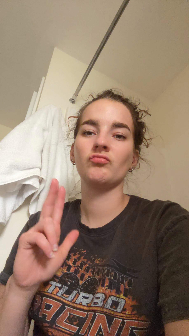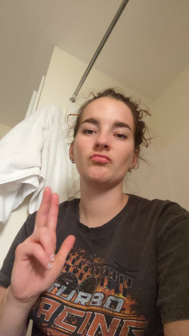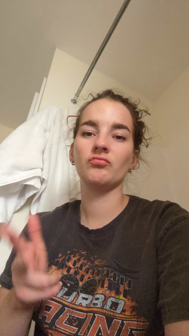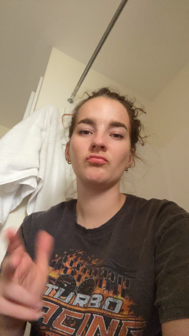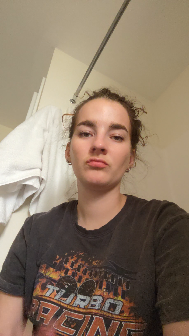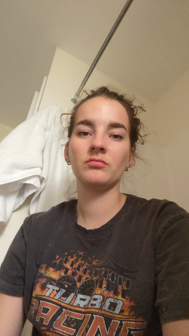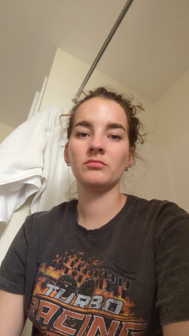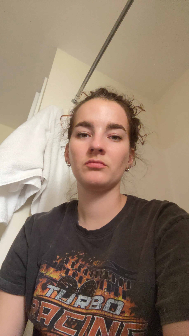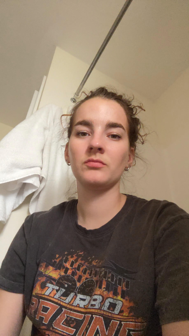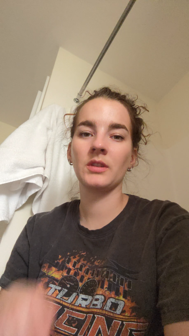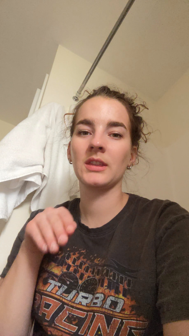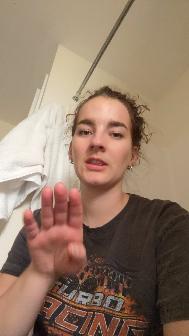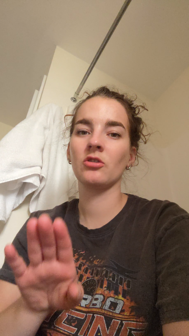enter